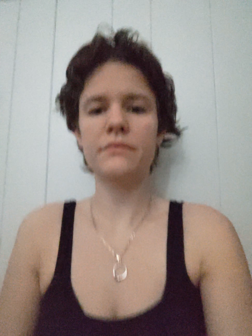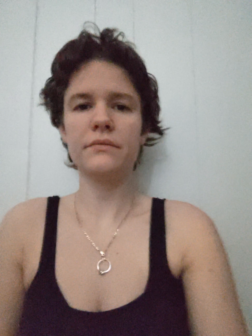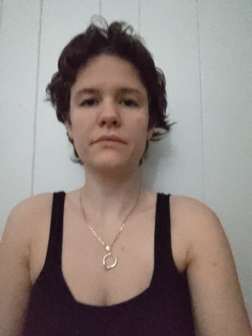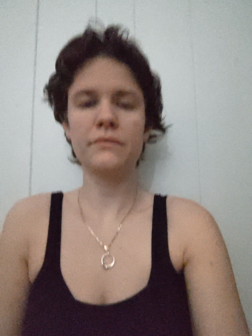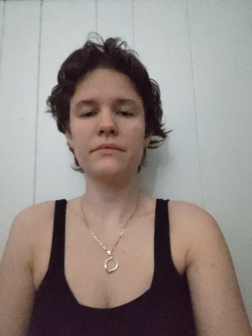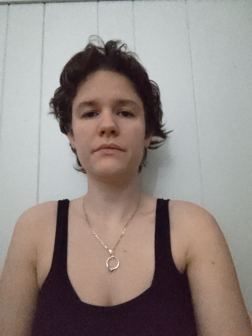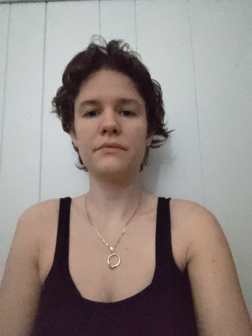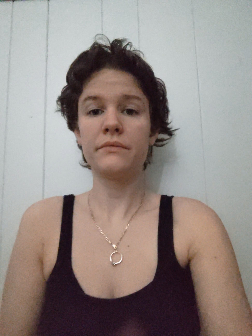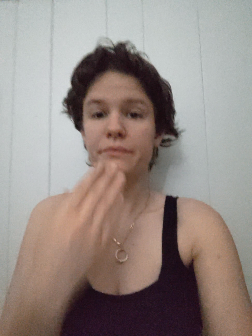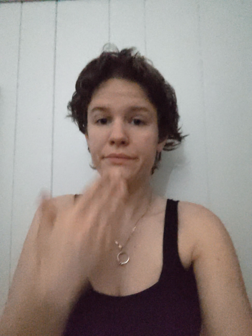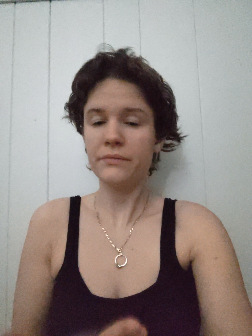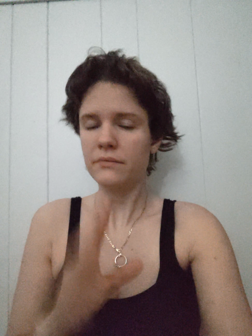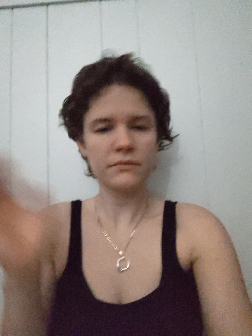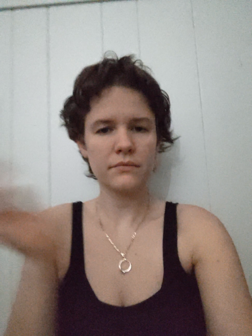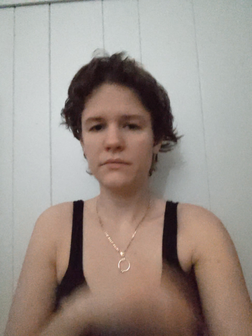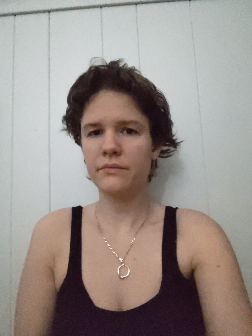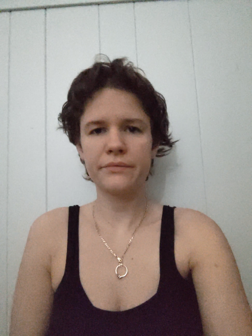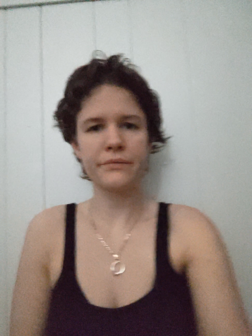morning